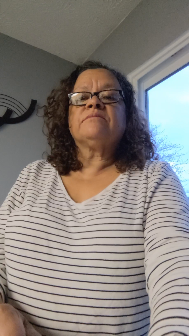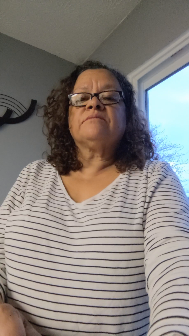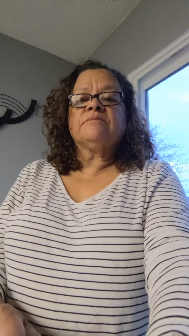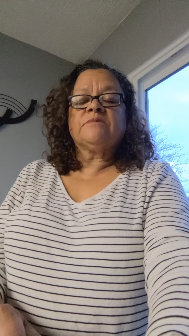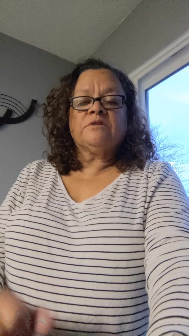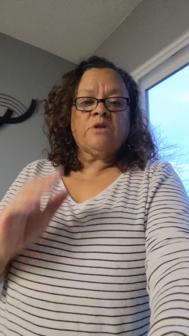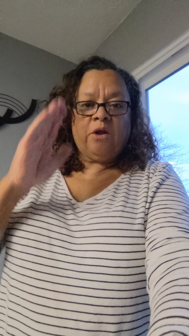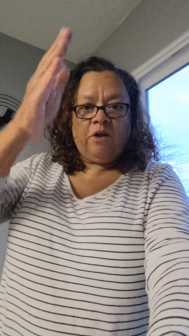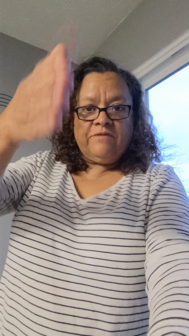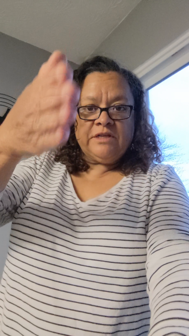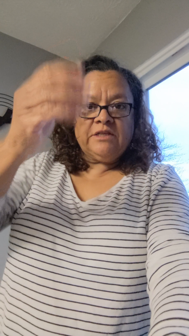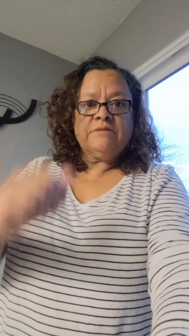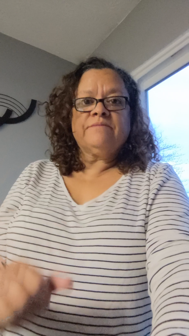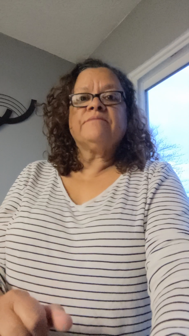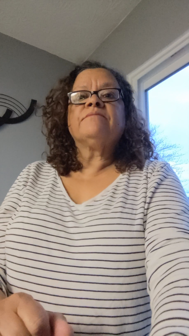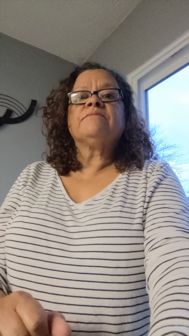over